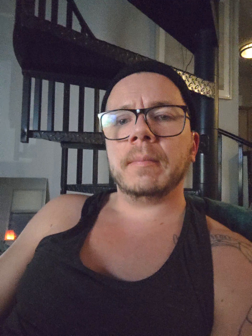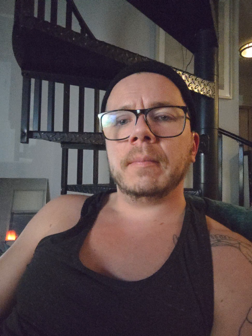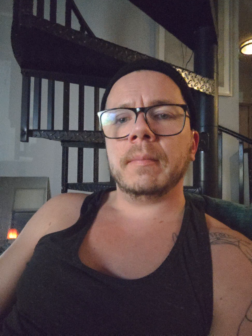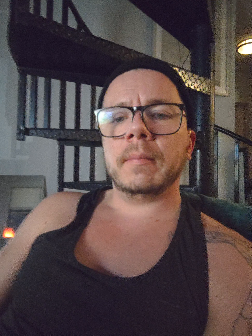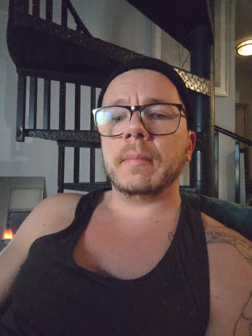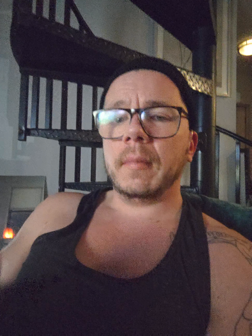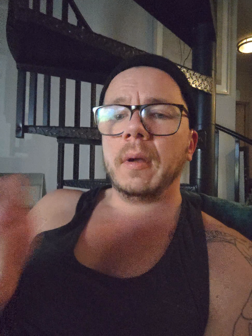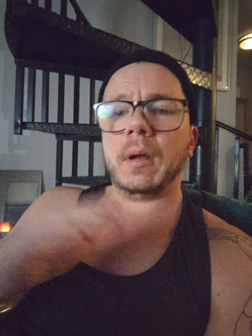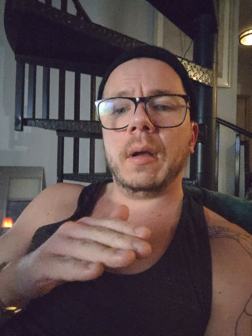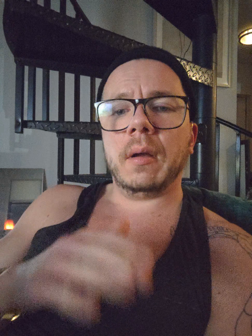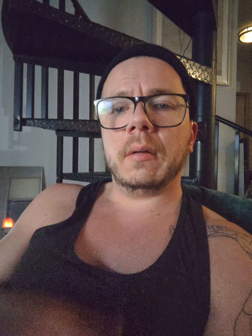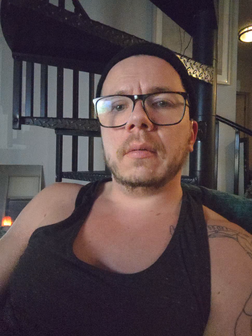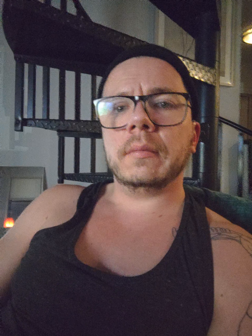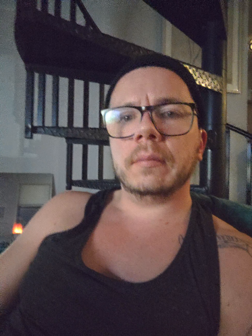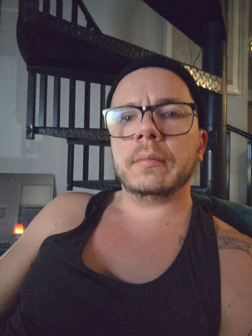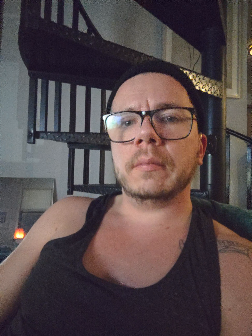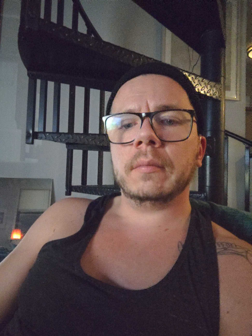on